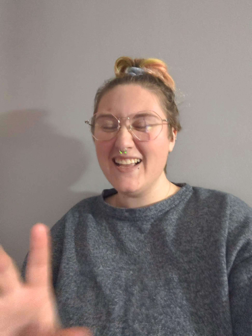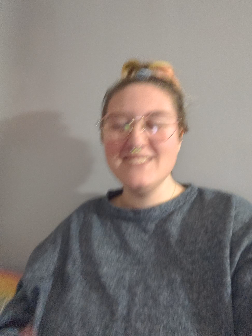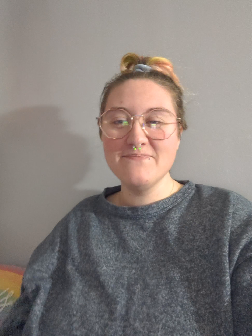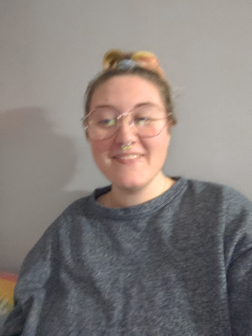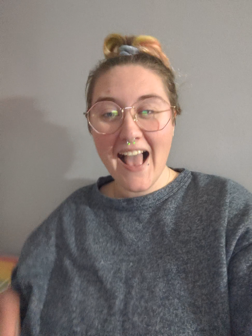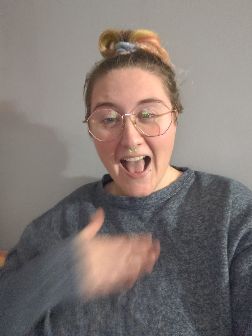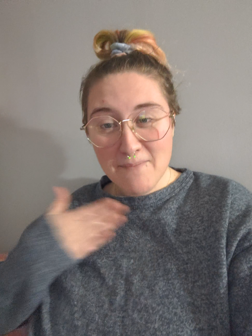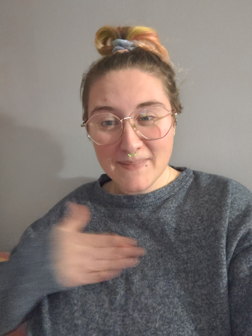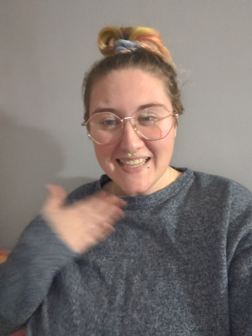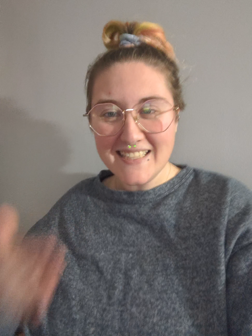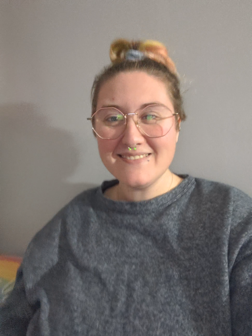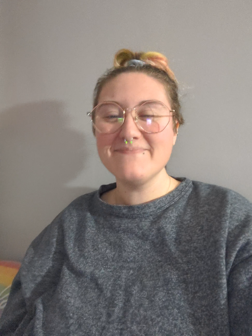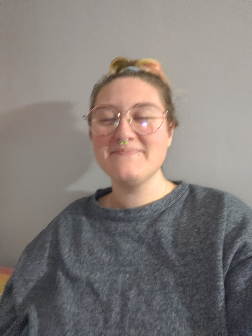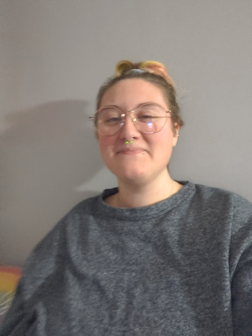happy